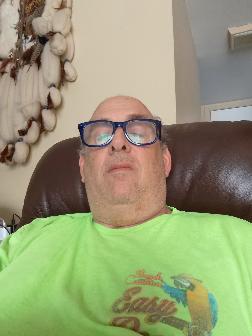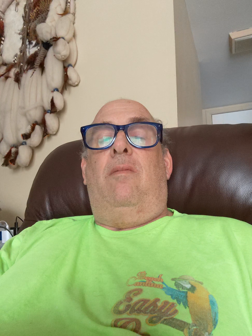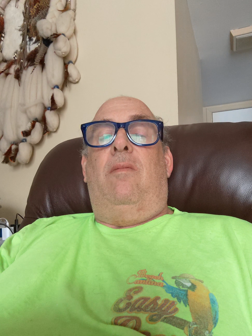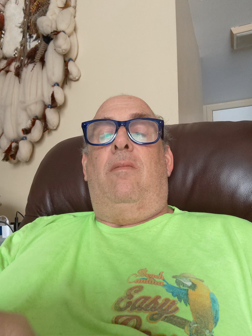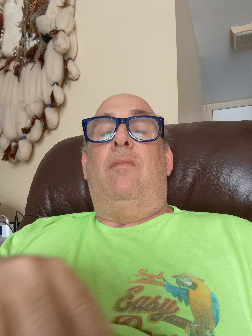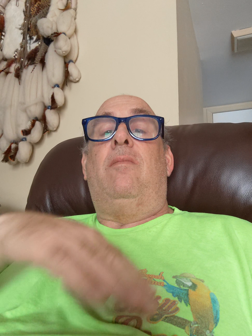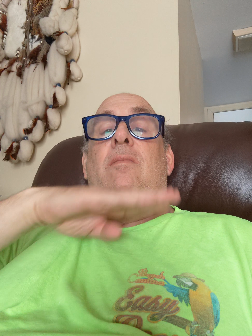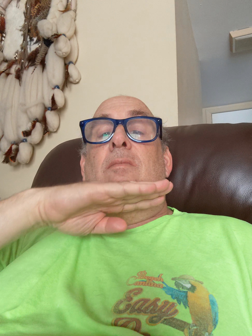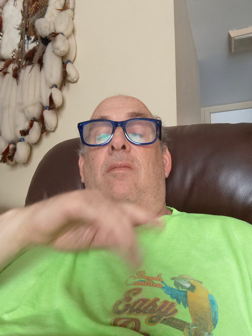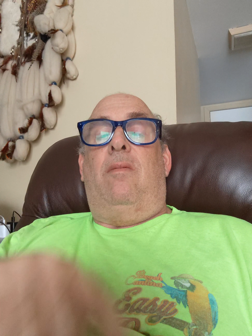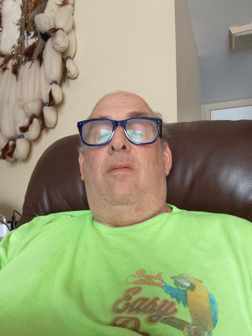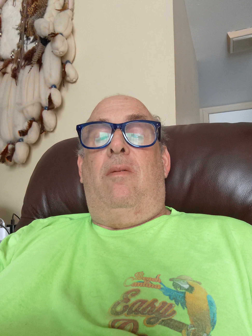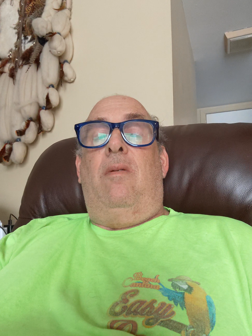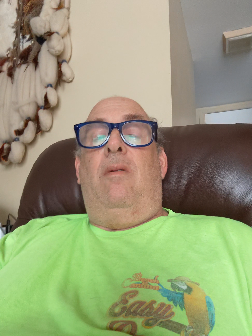pig